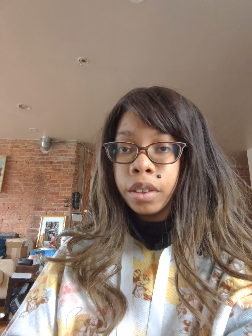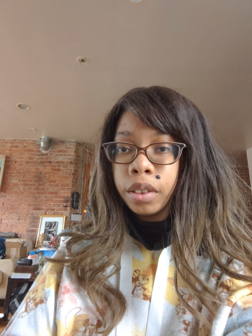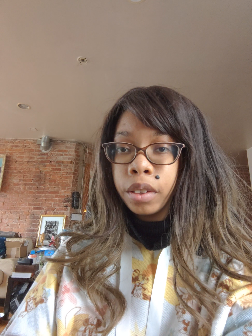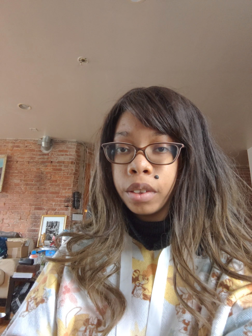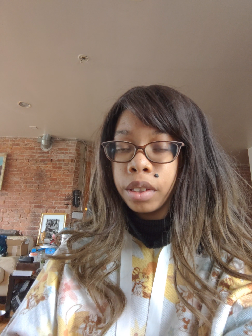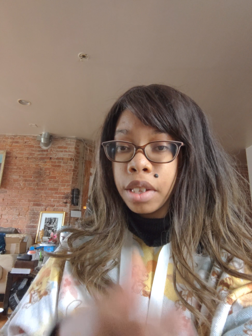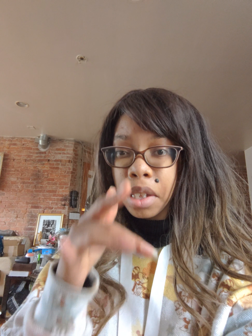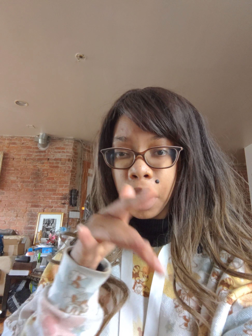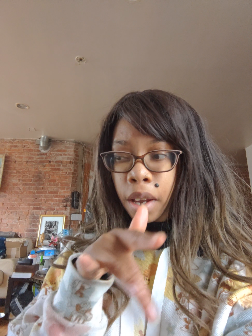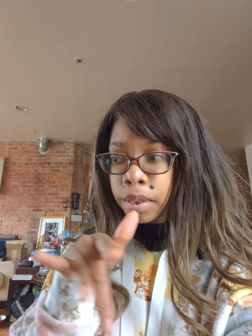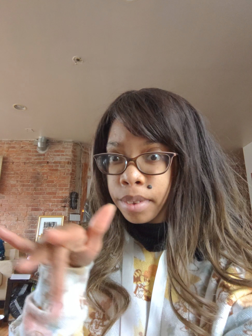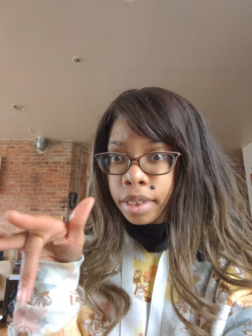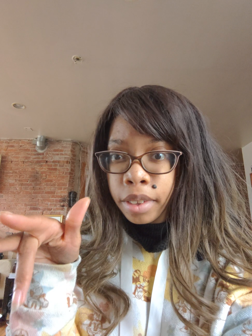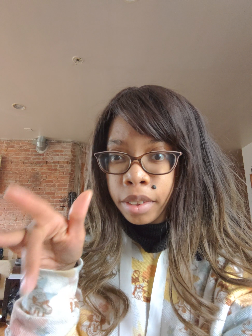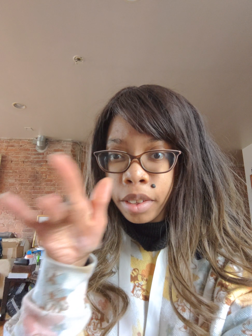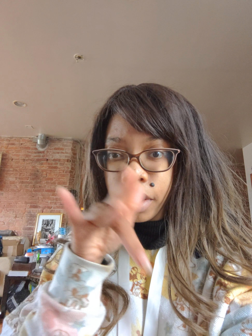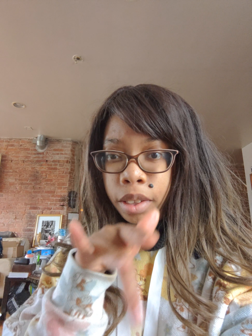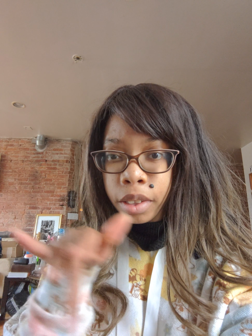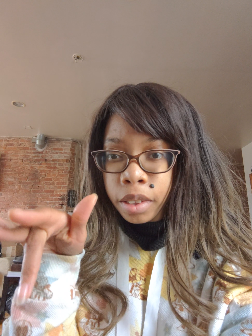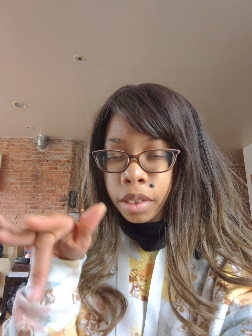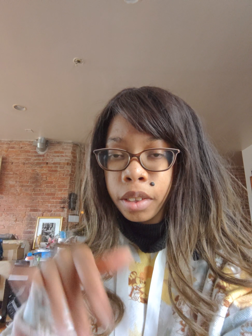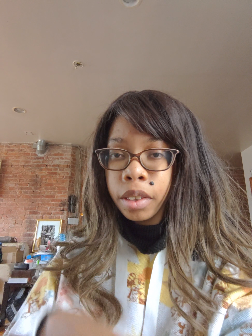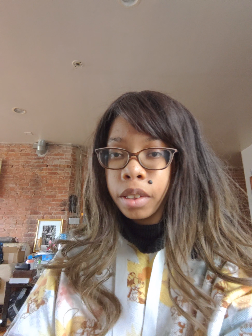empty